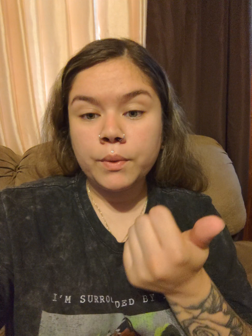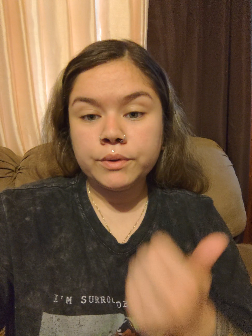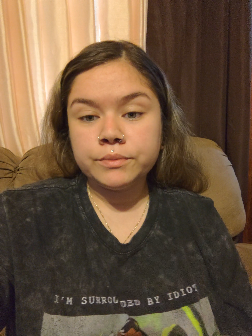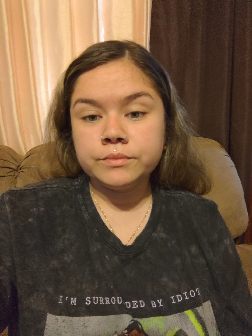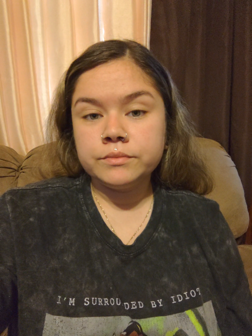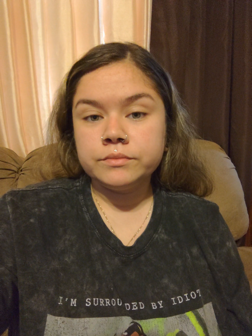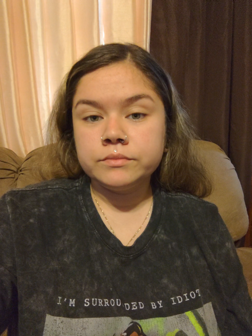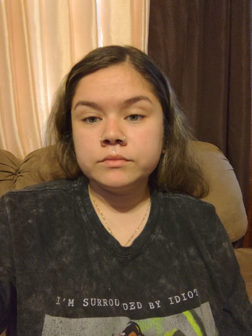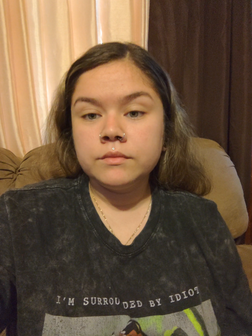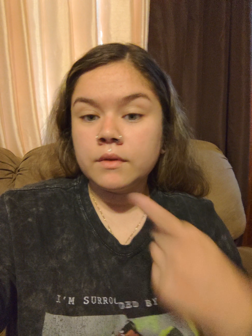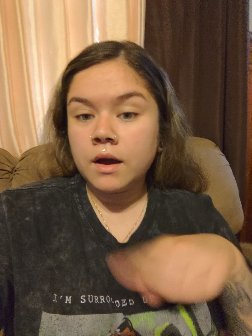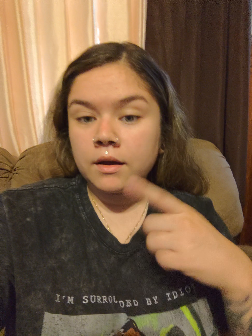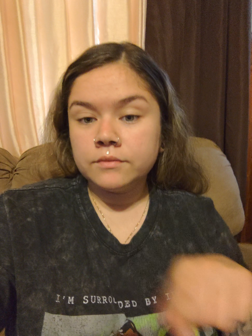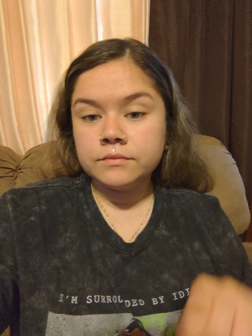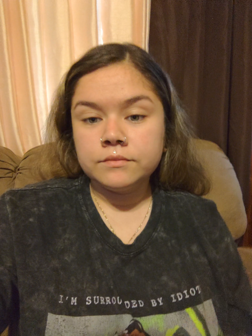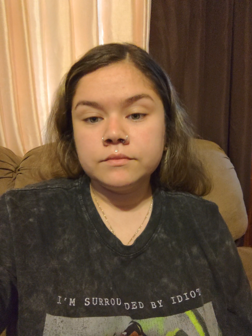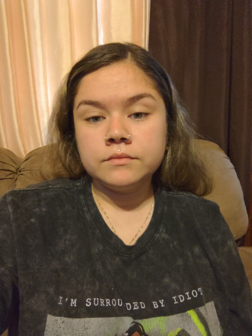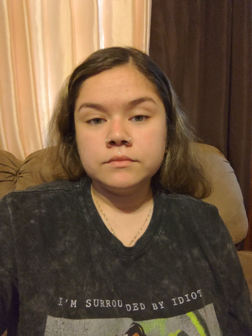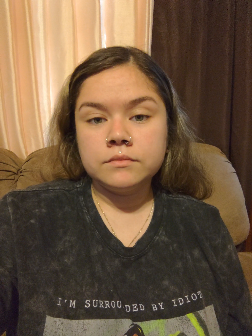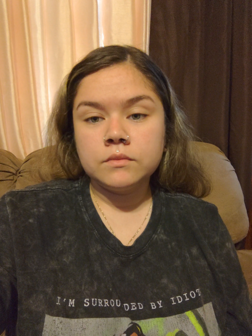knife